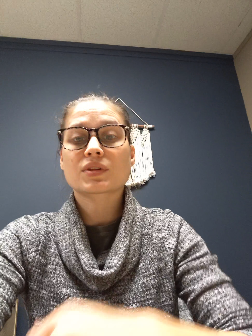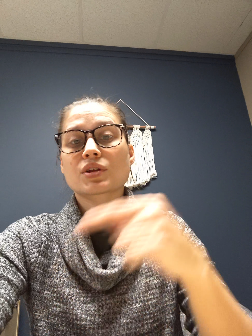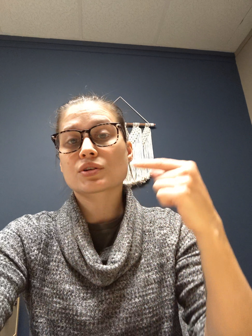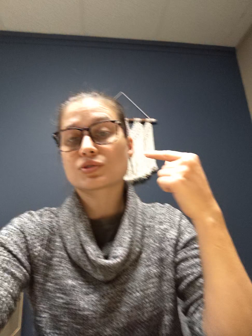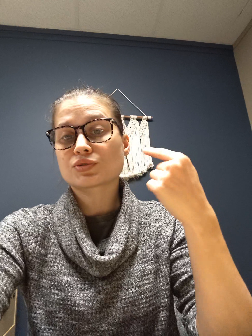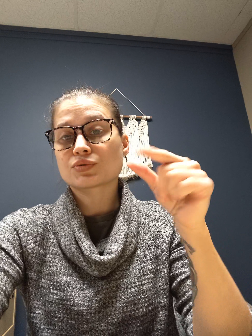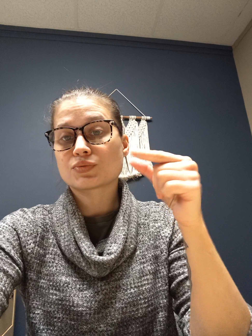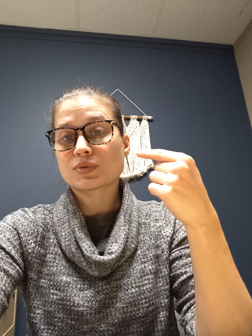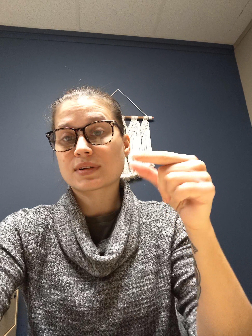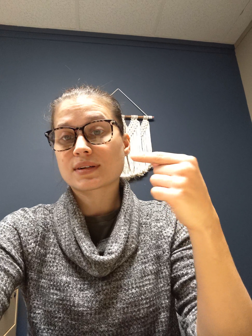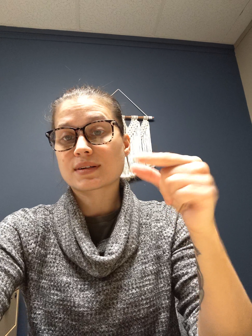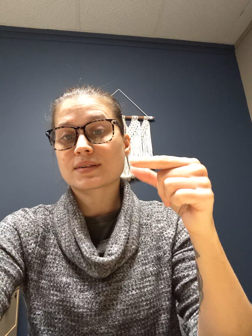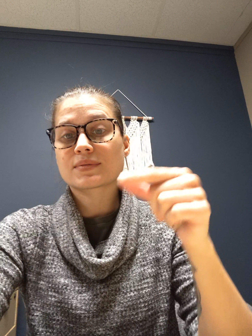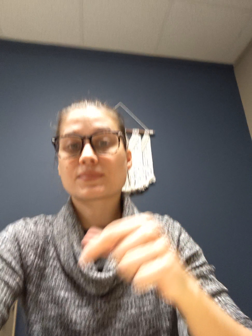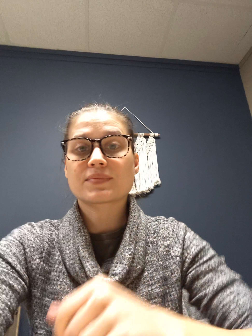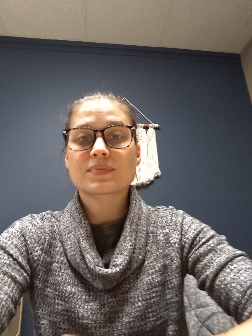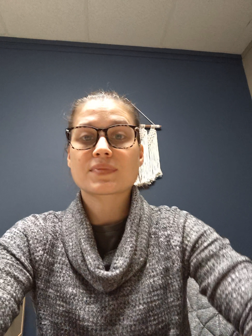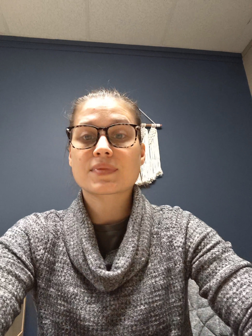green